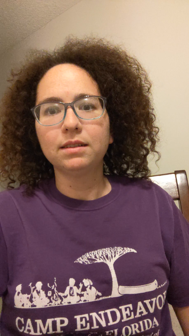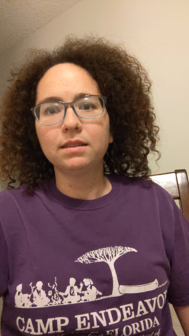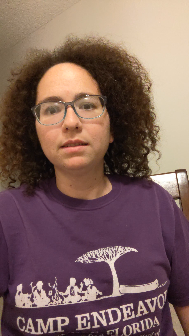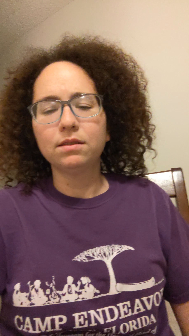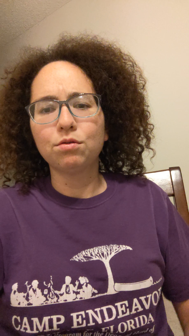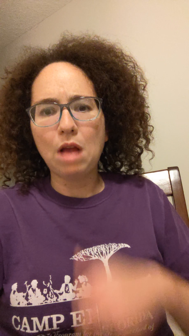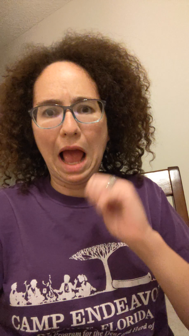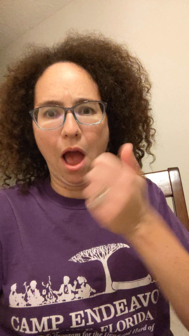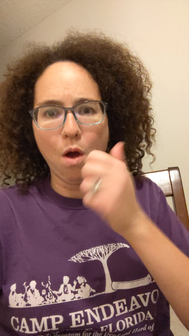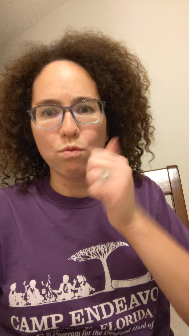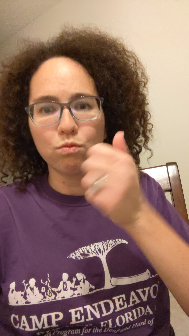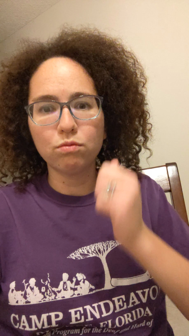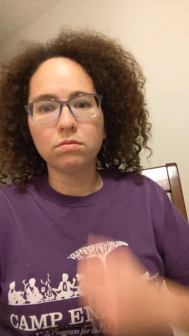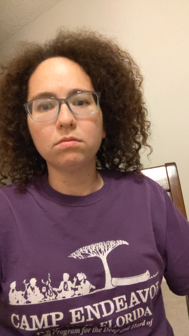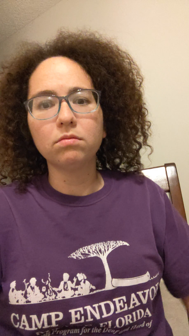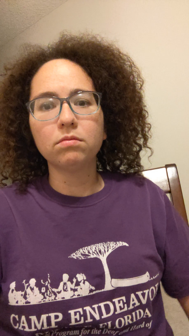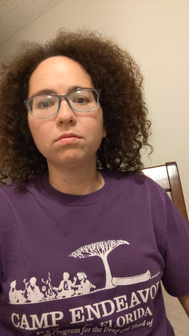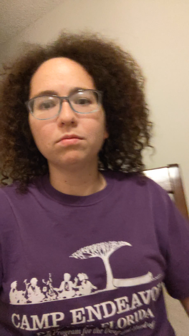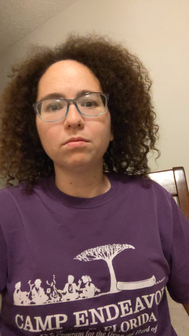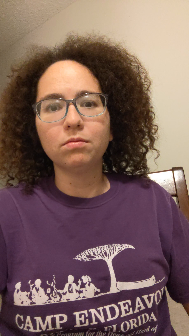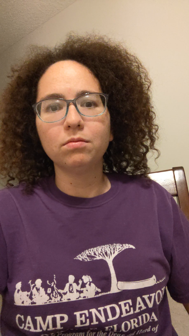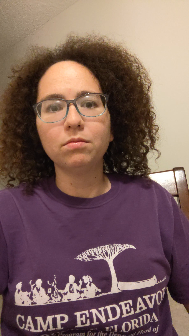how